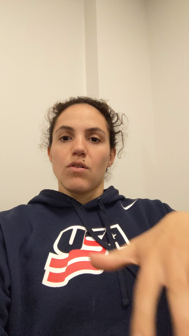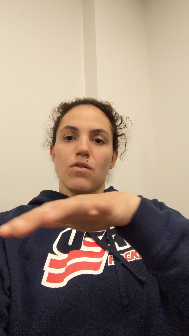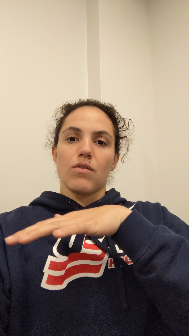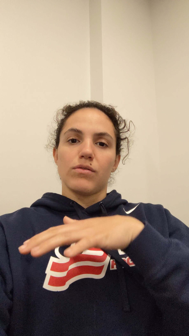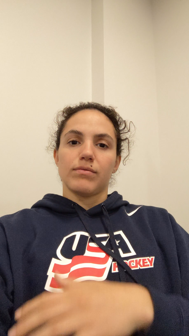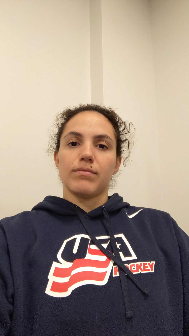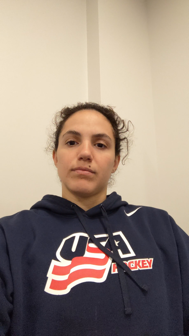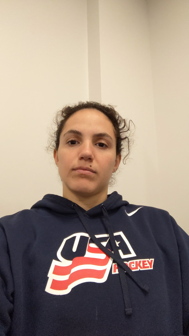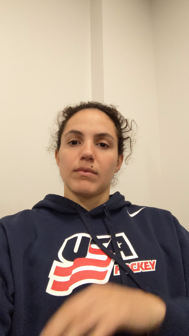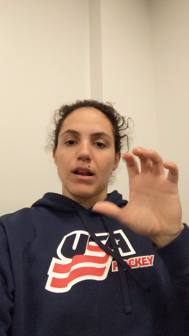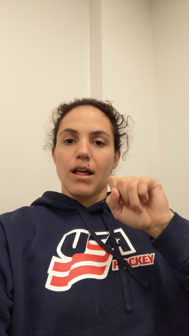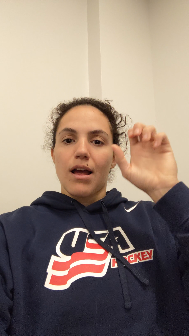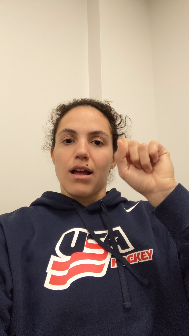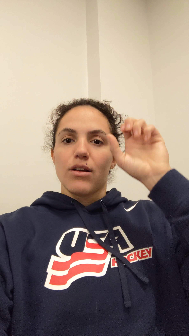ladder